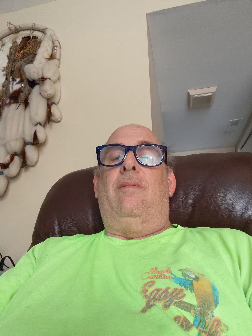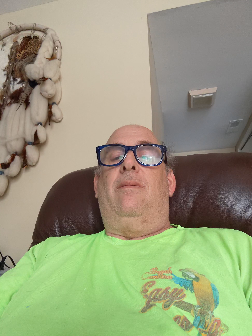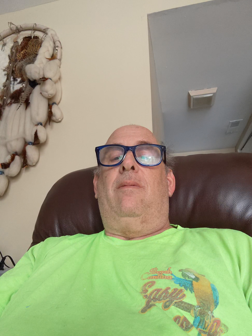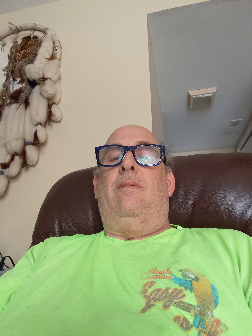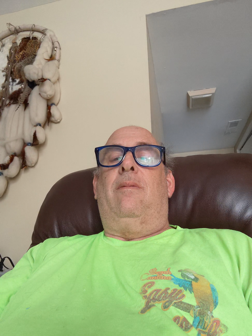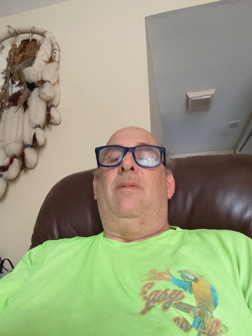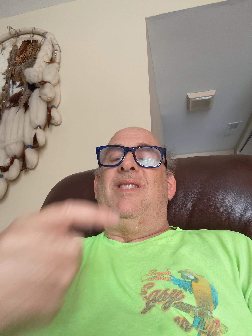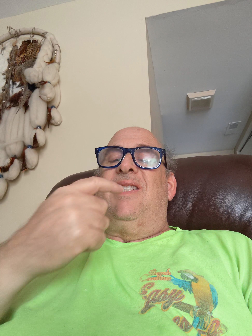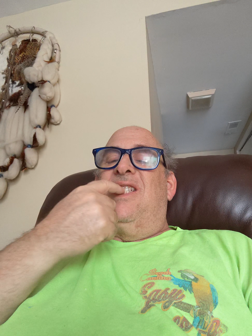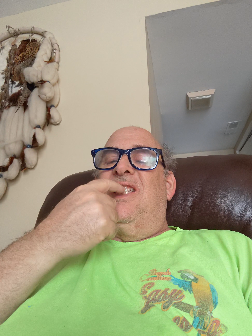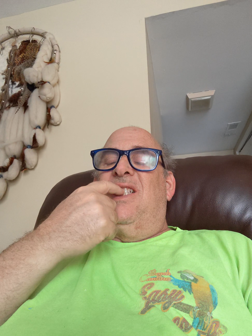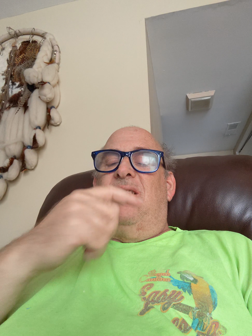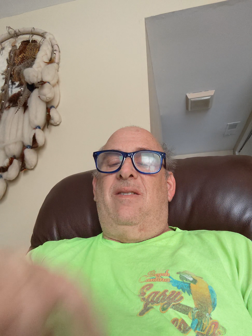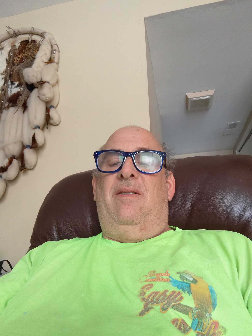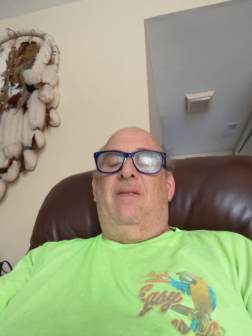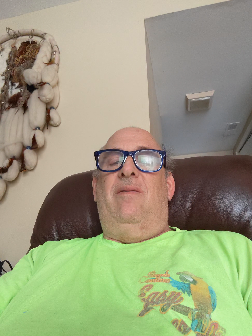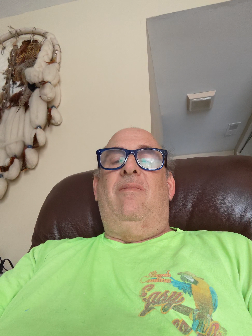window